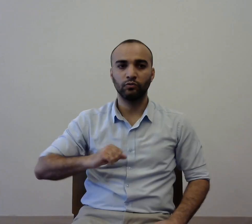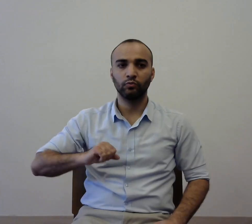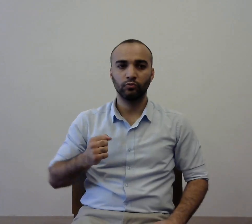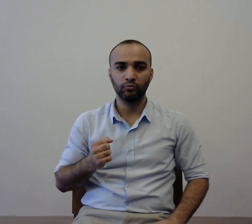dost